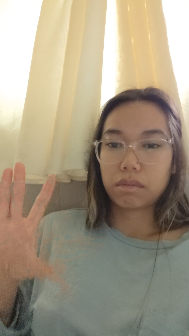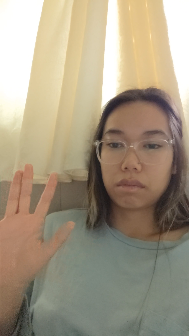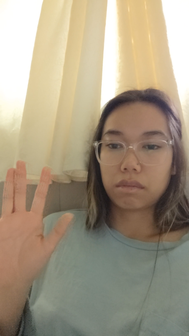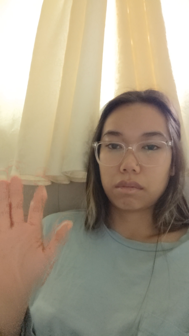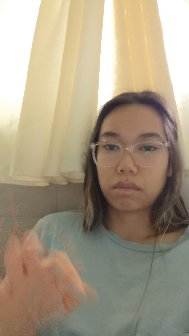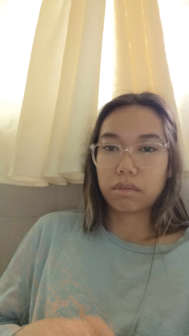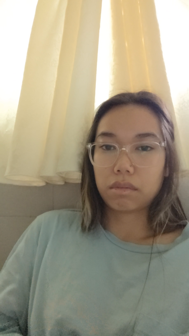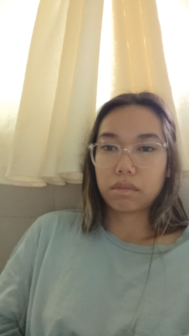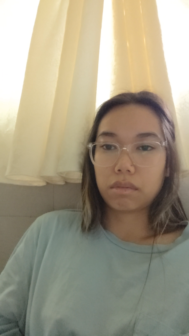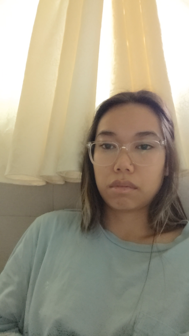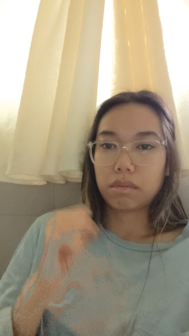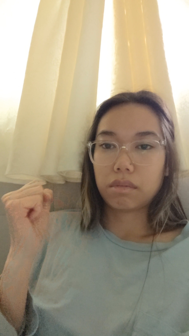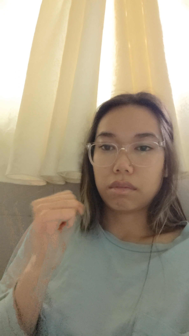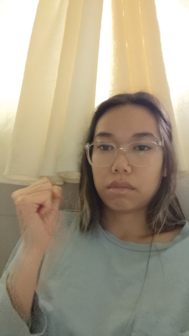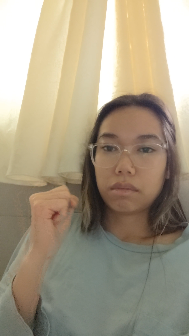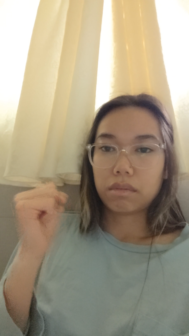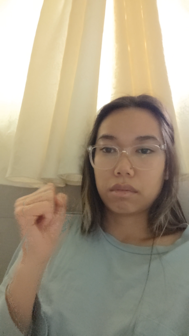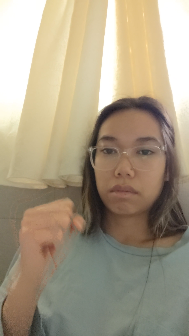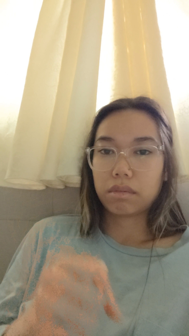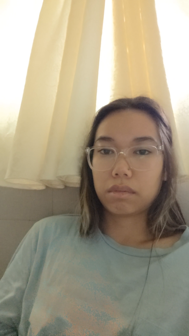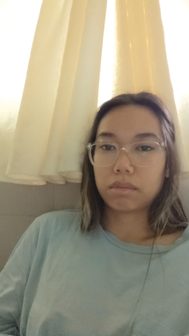cold